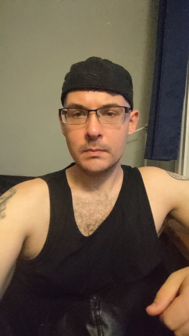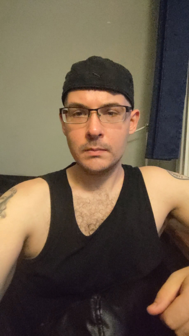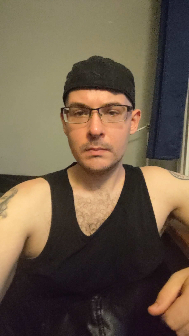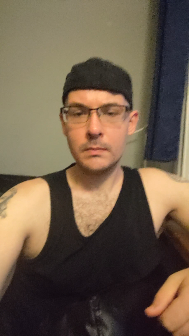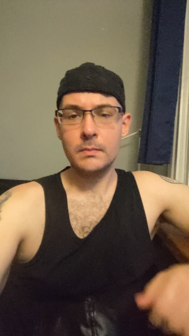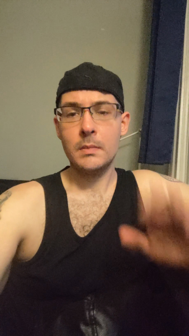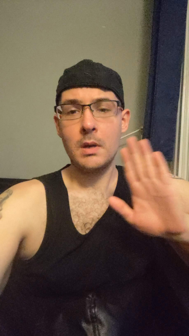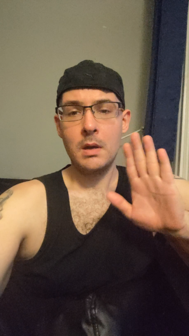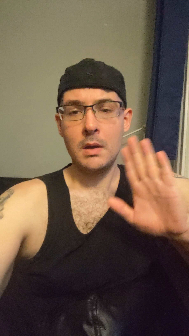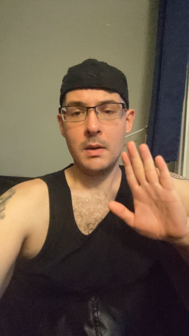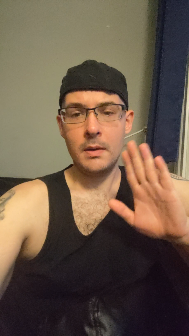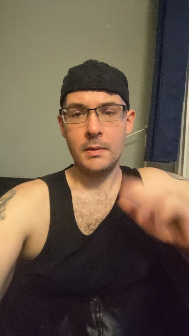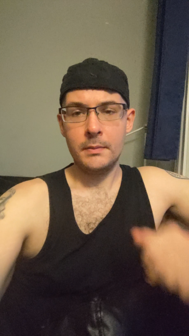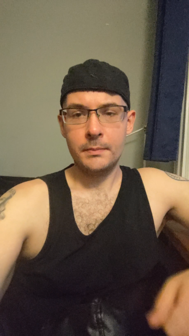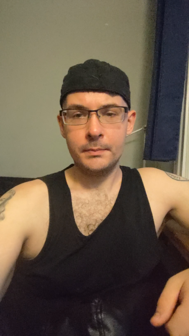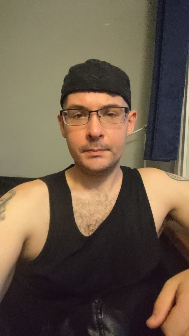hi